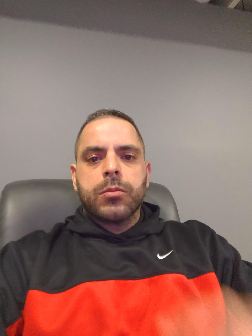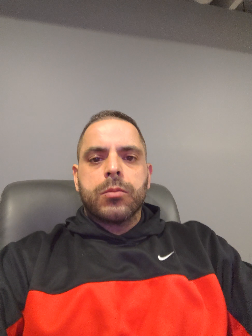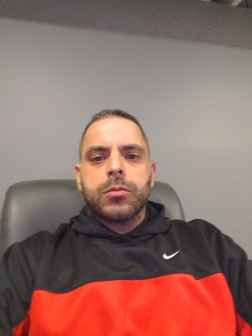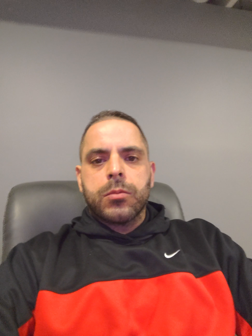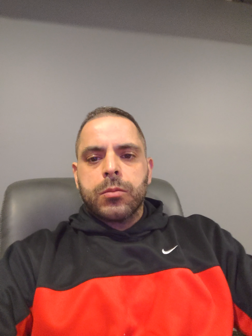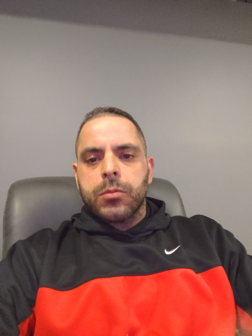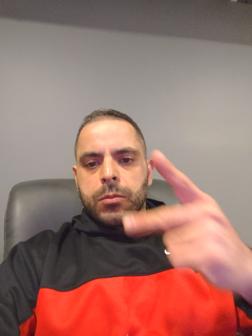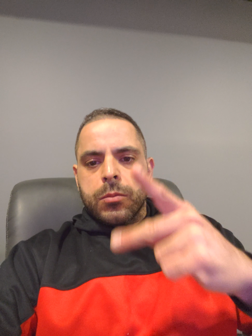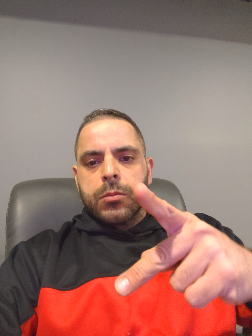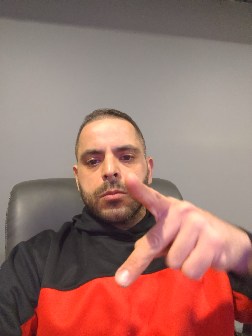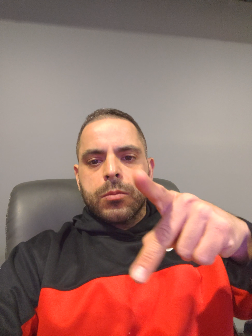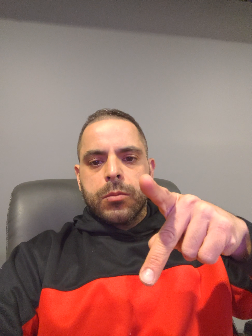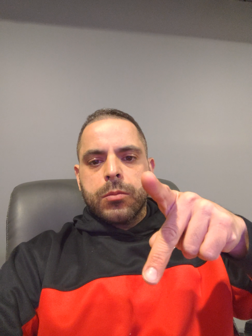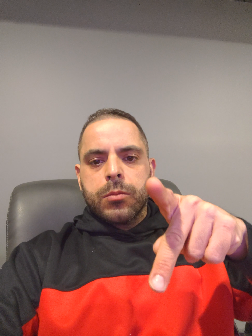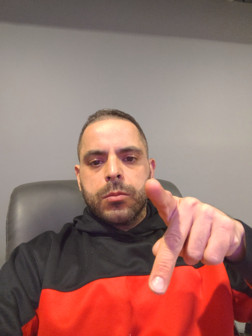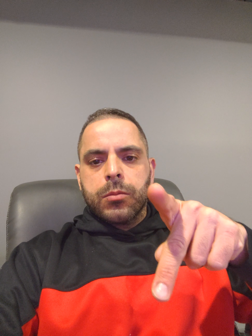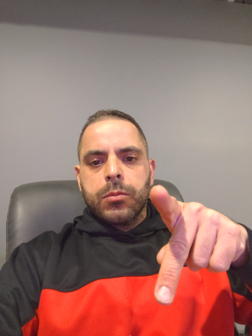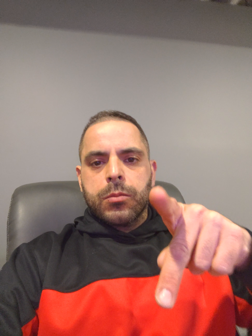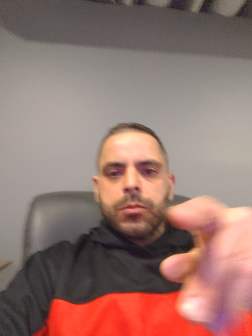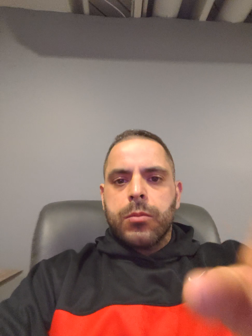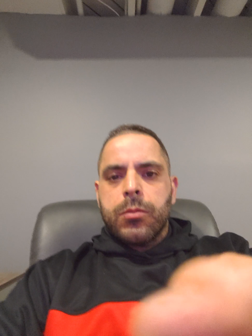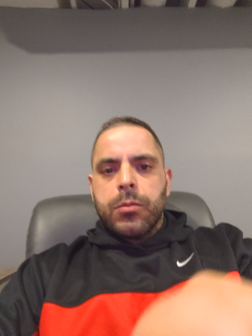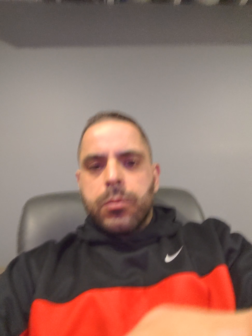penny